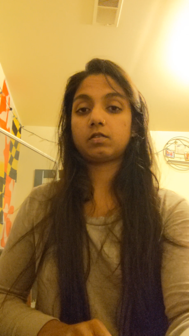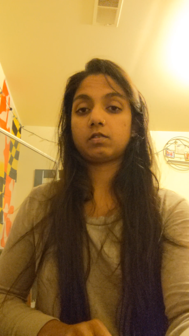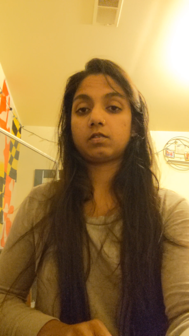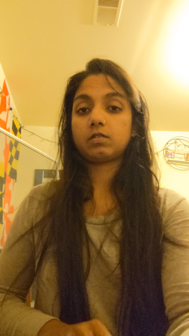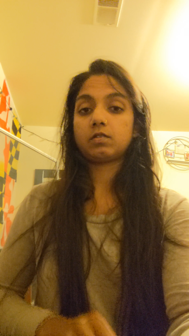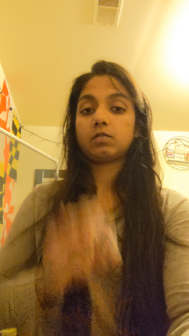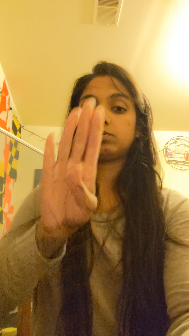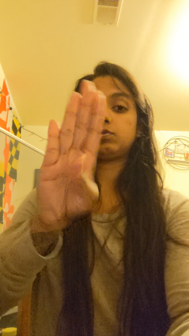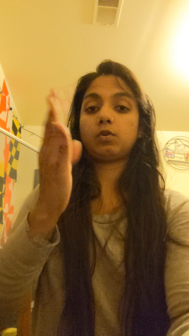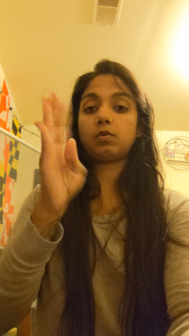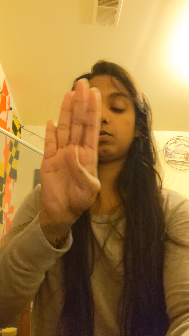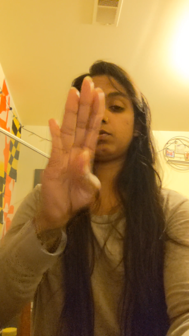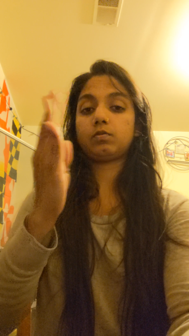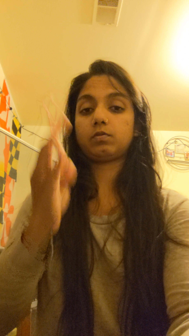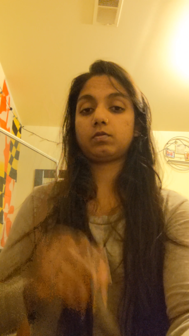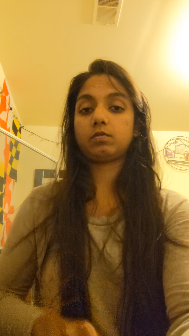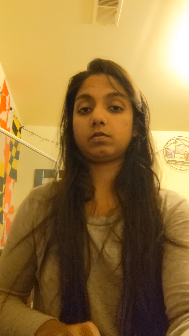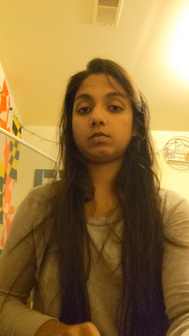door